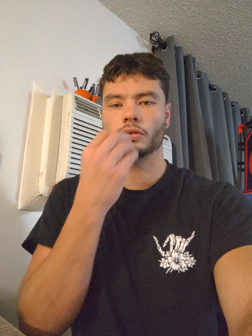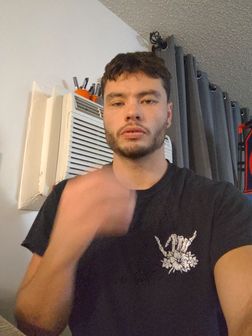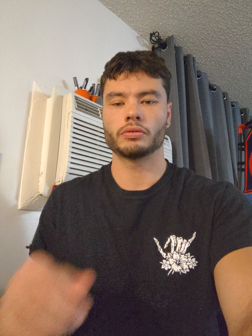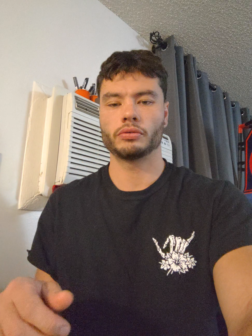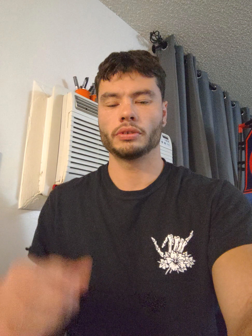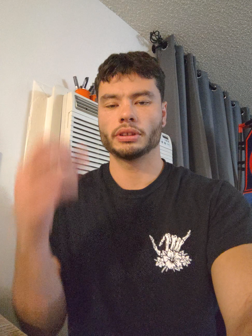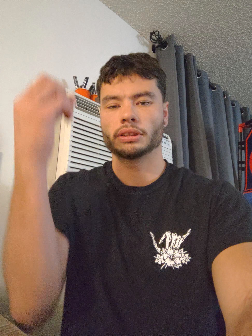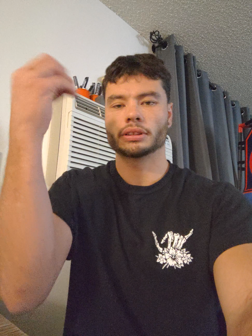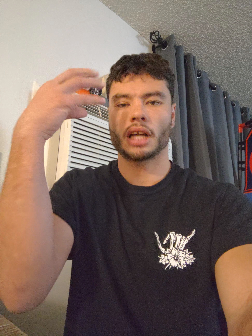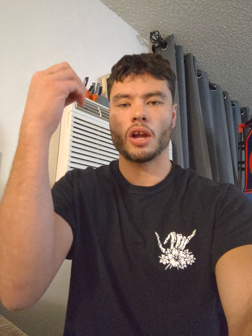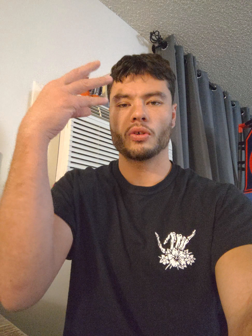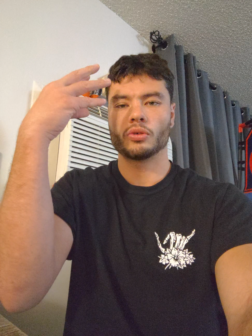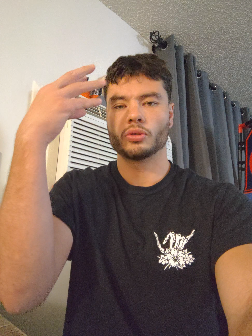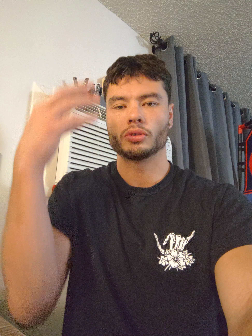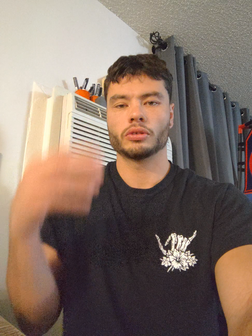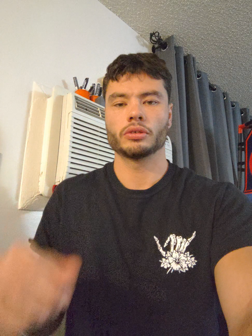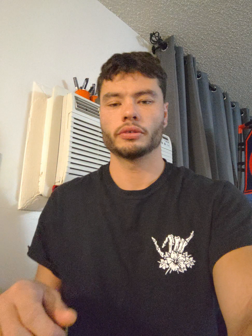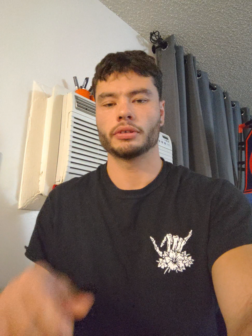shower